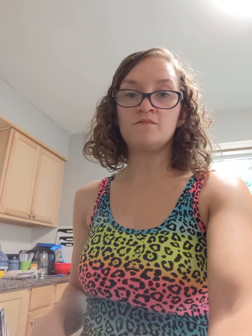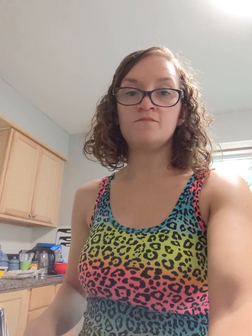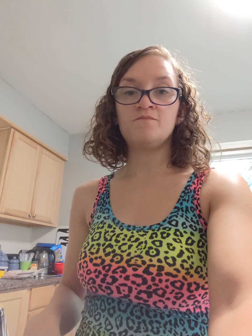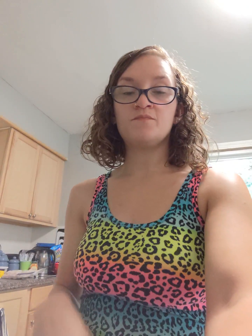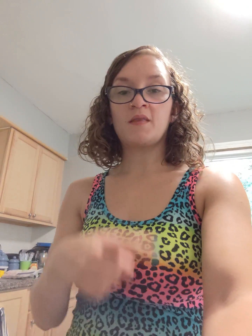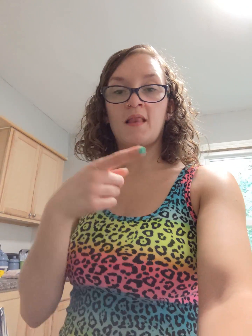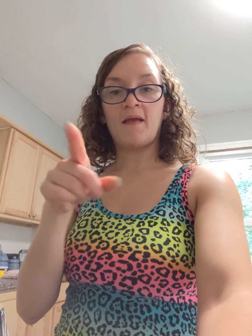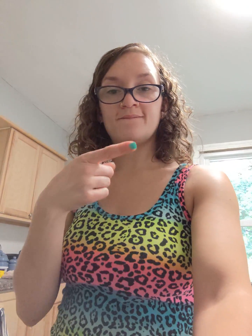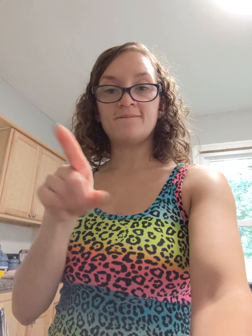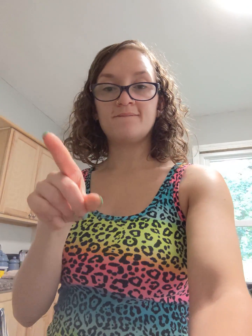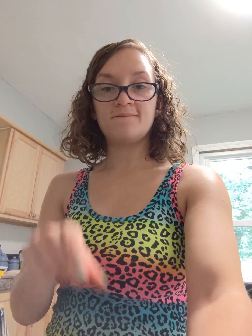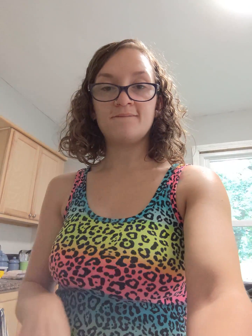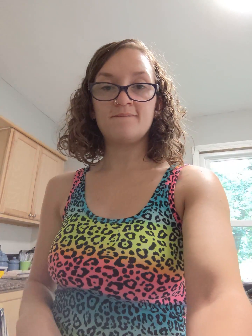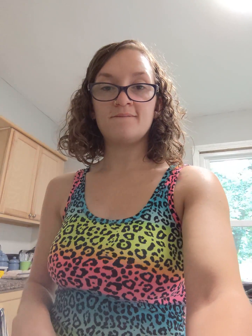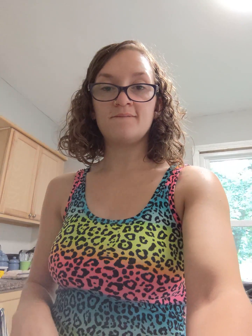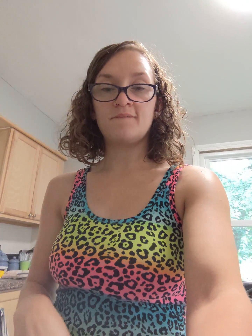knife